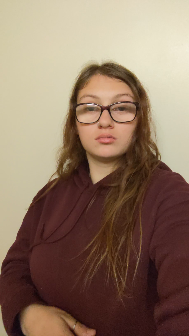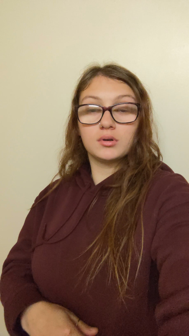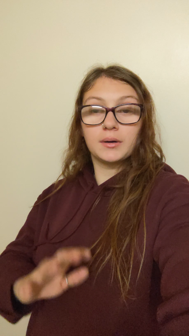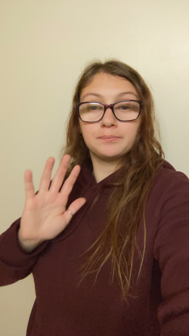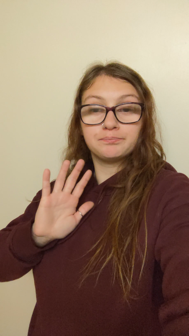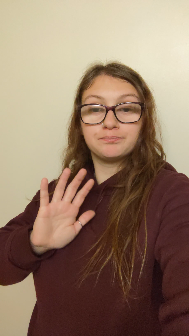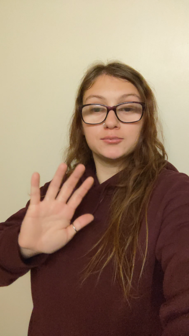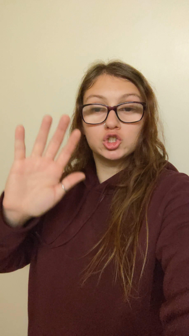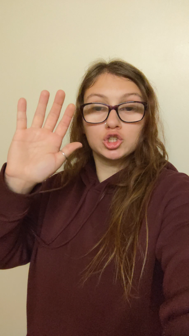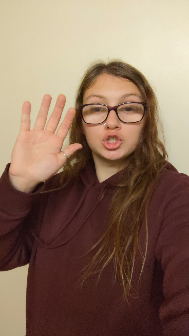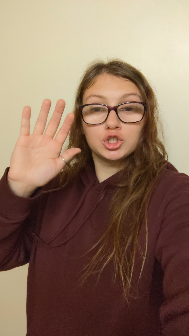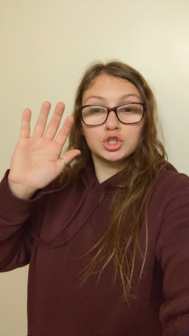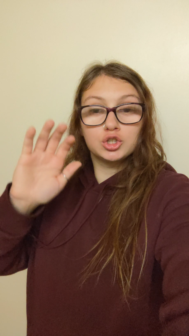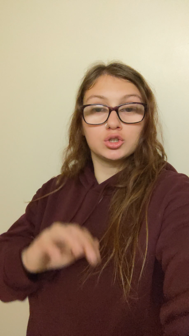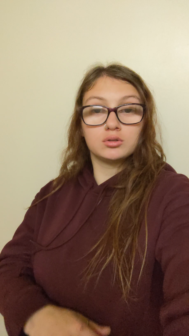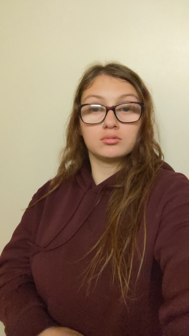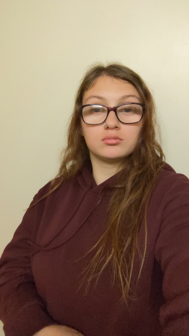push